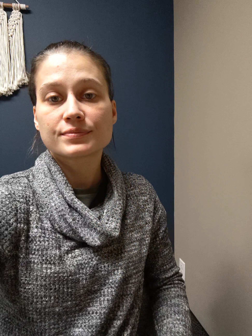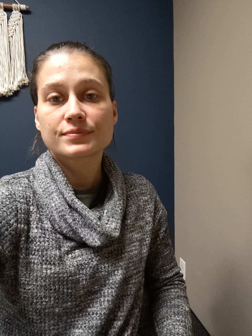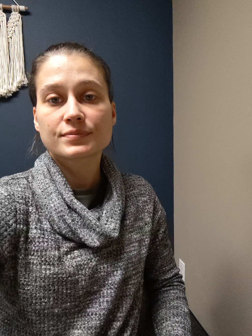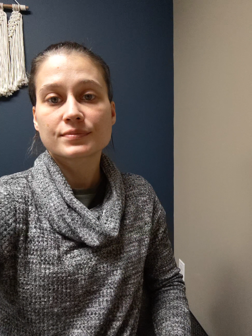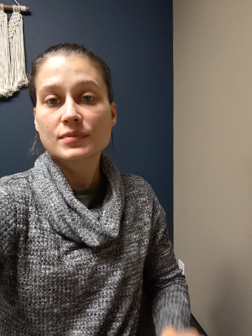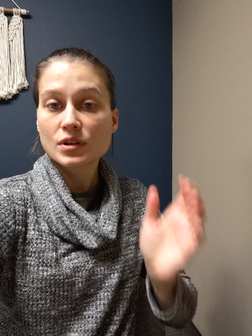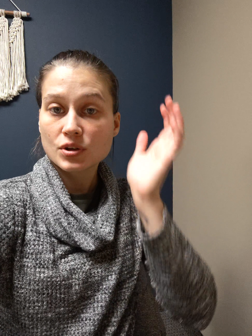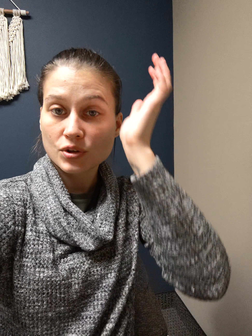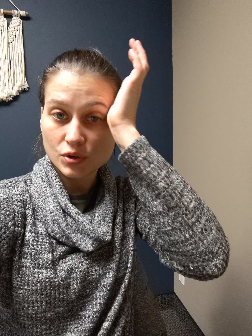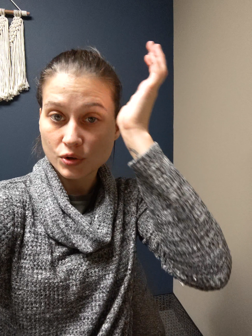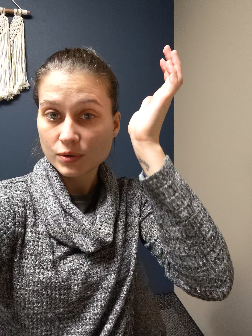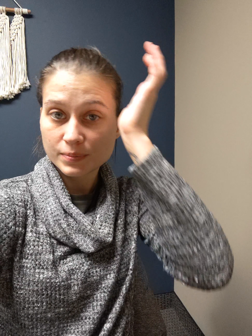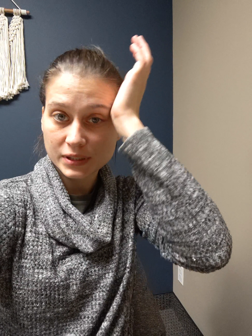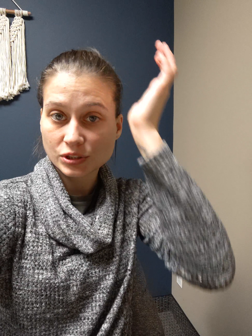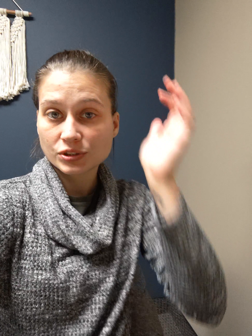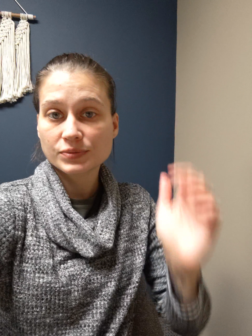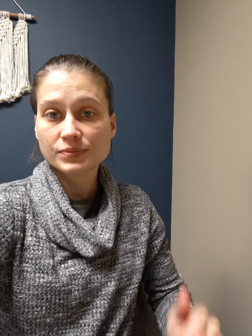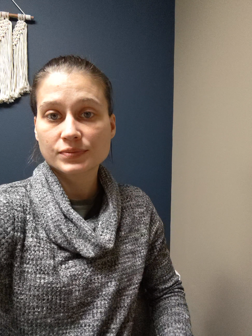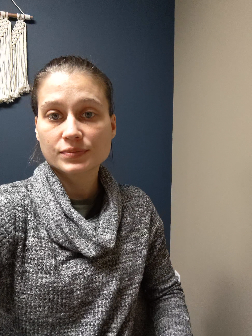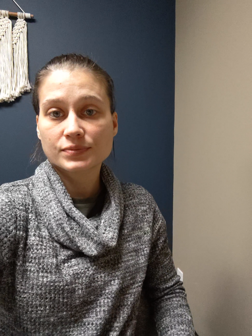garbage